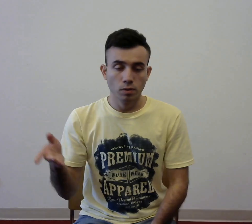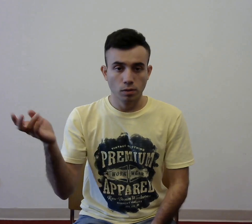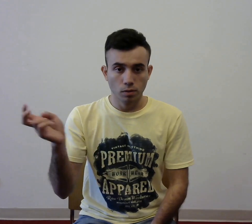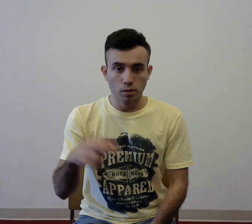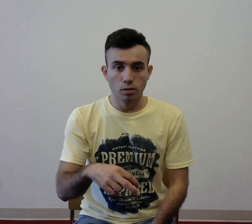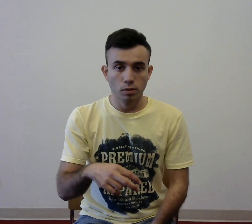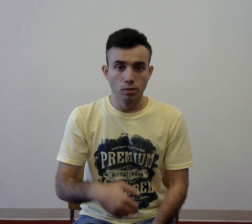gəlmək